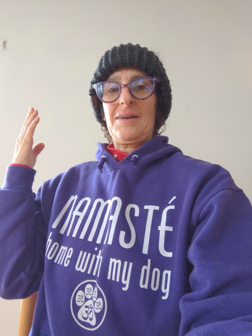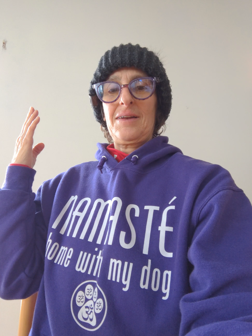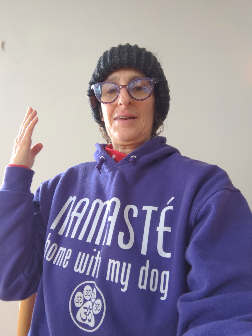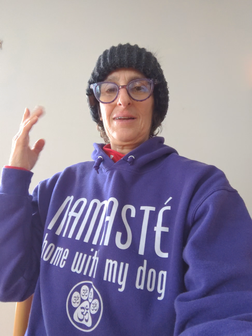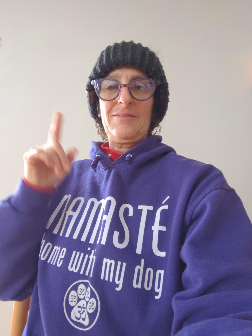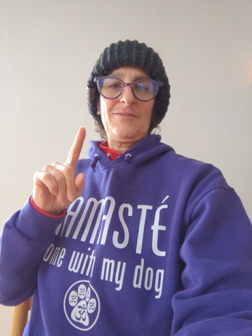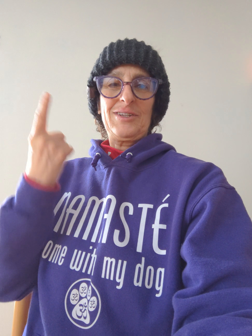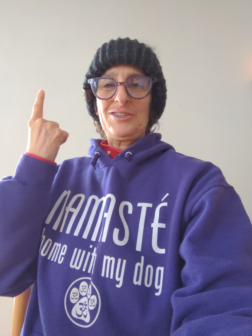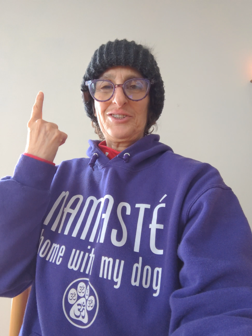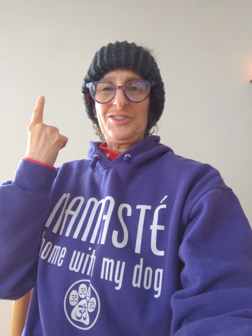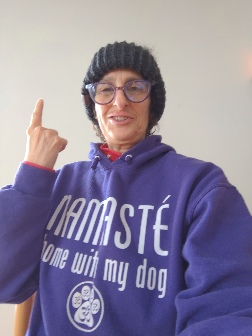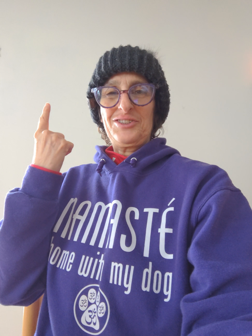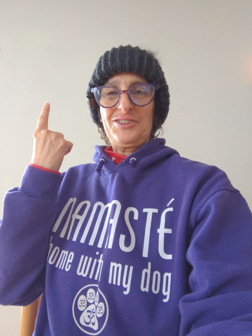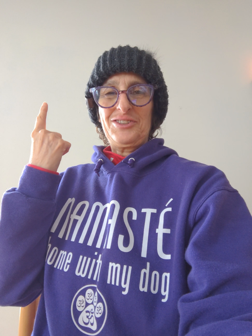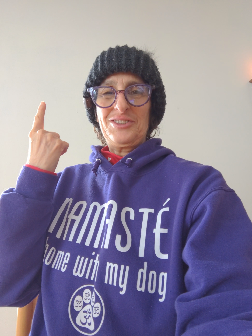first